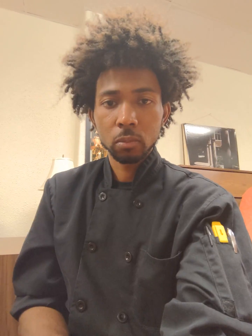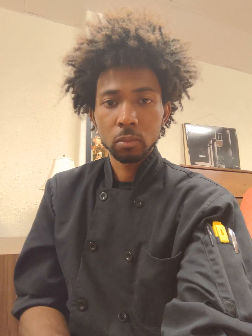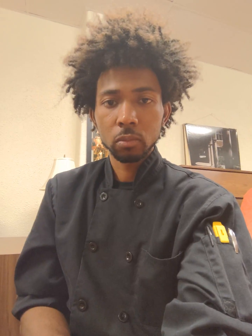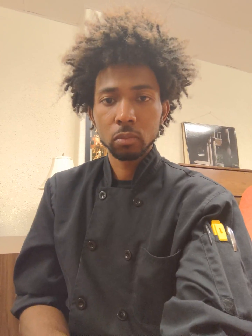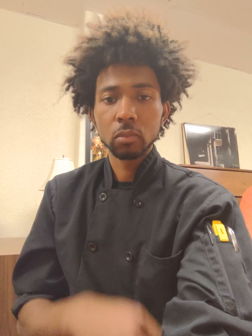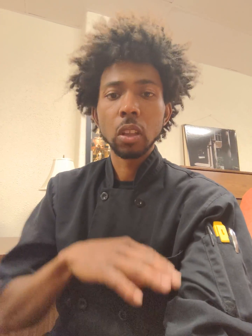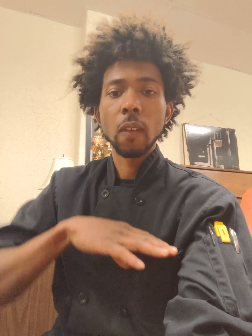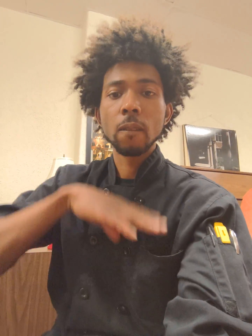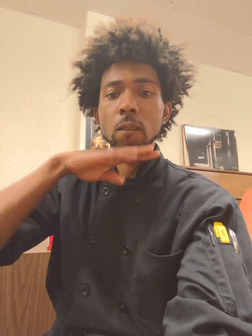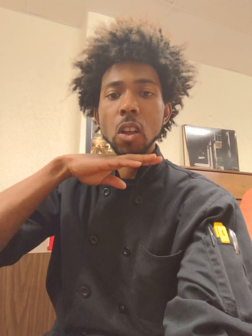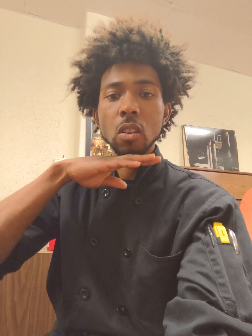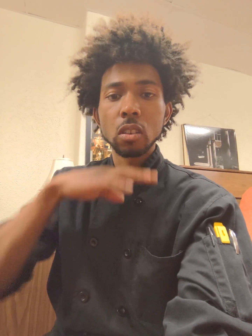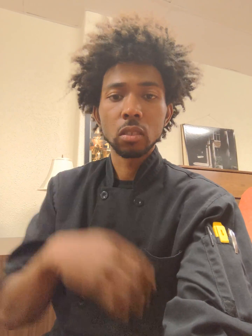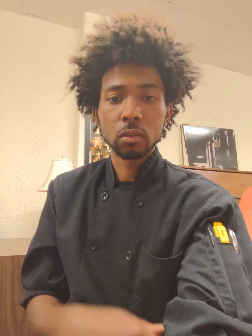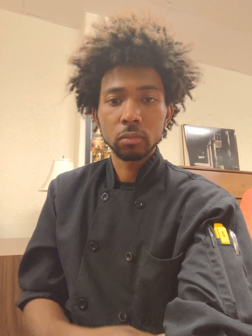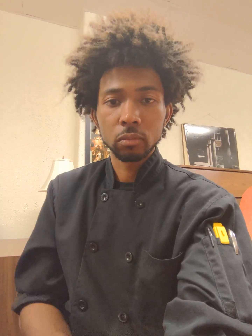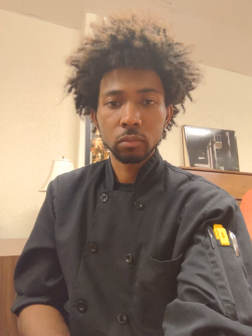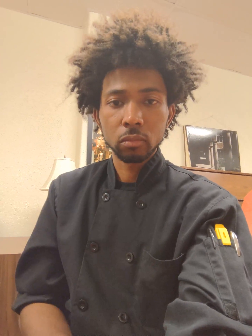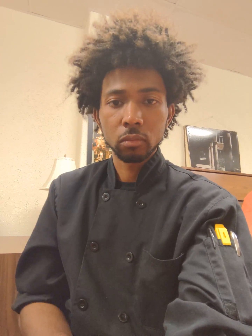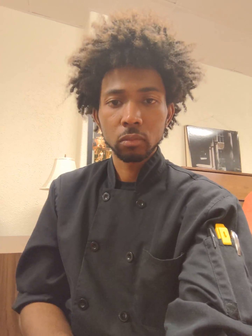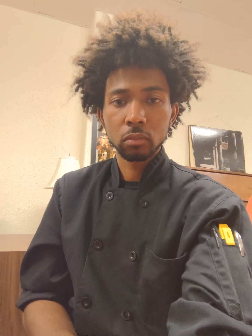full